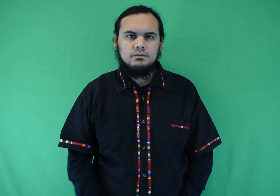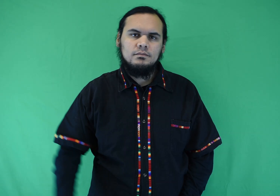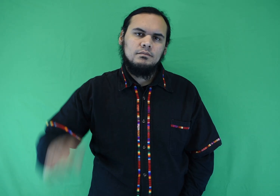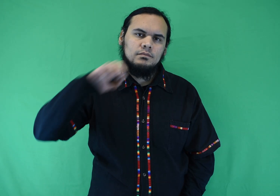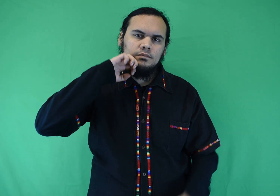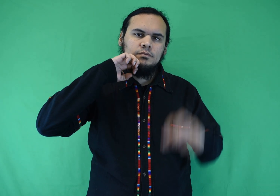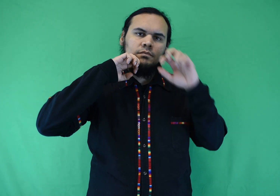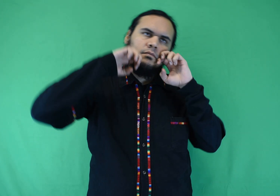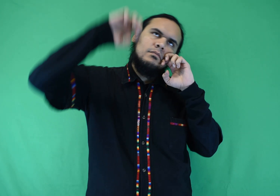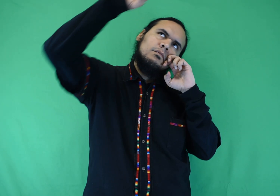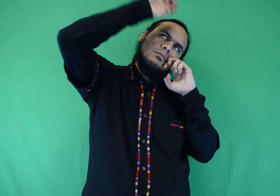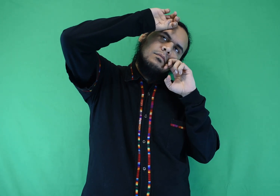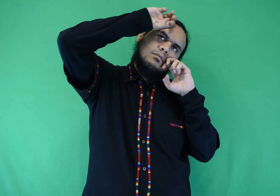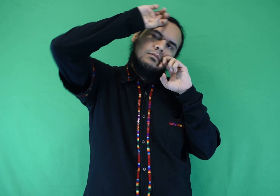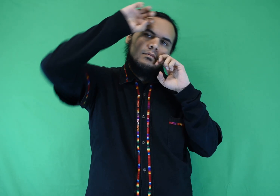fiebre